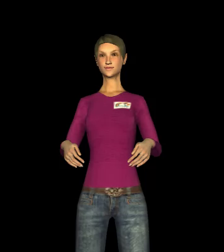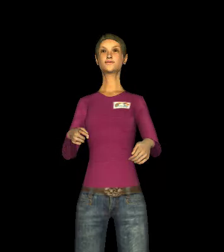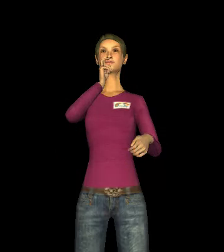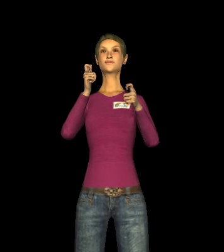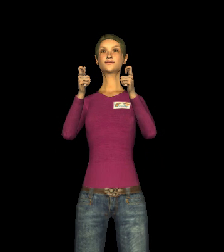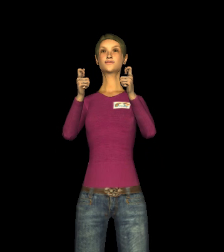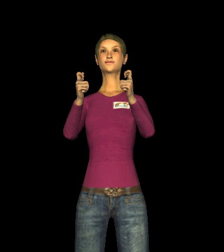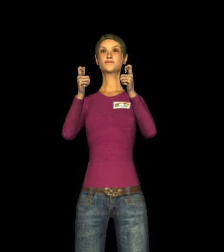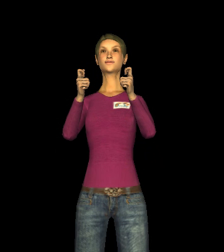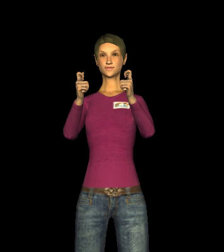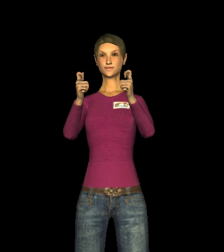ينتبه